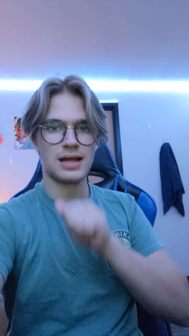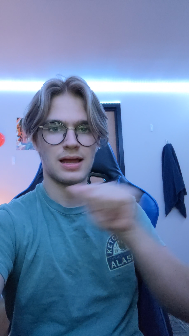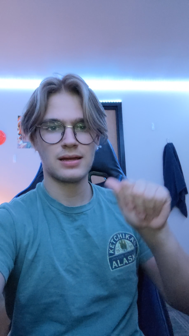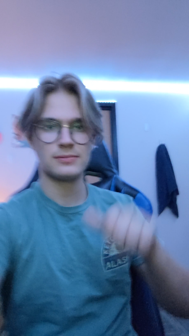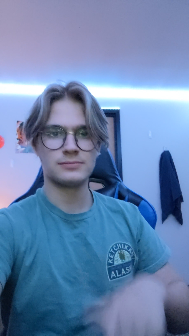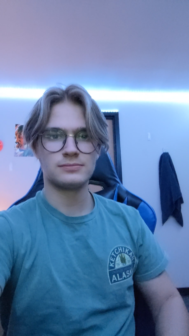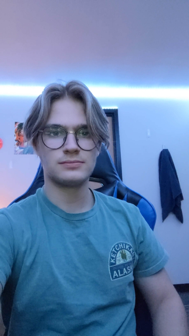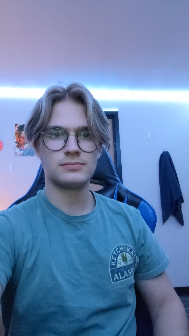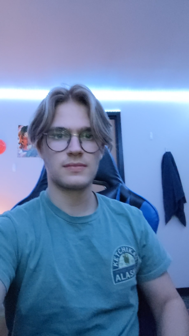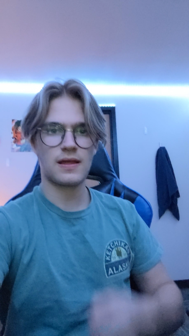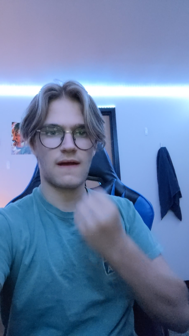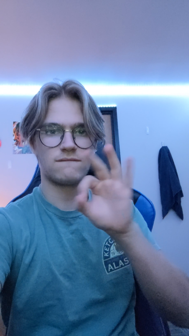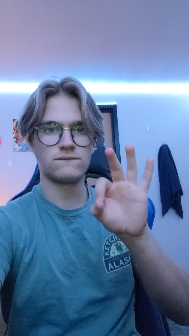of